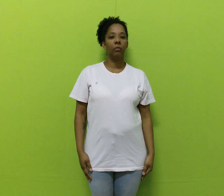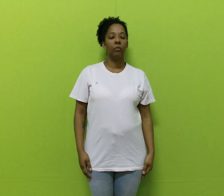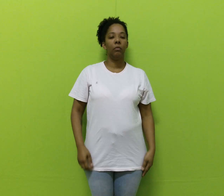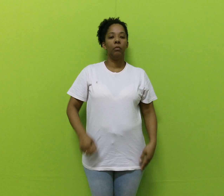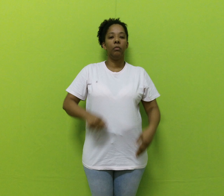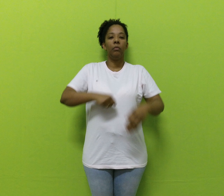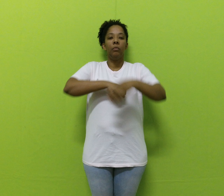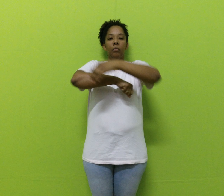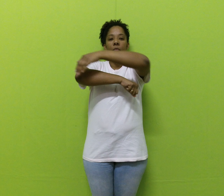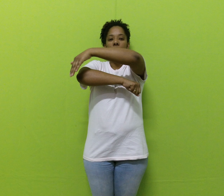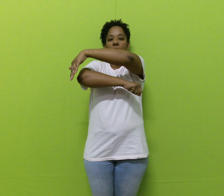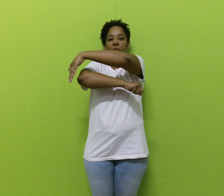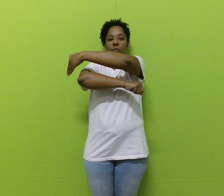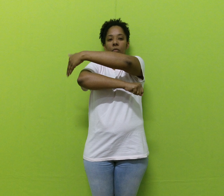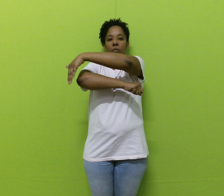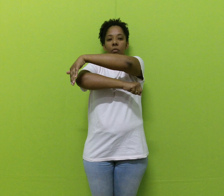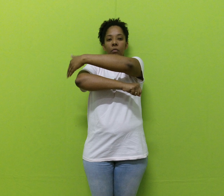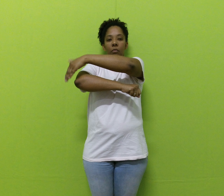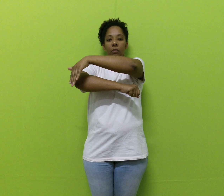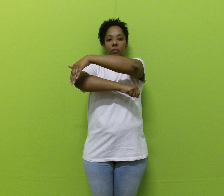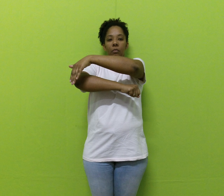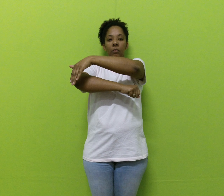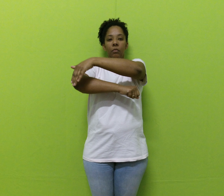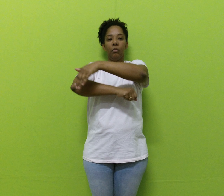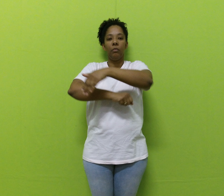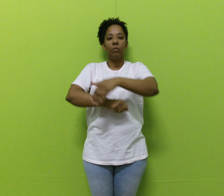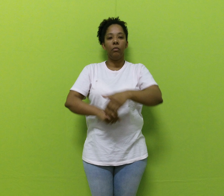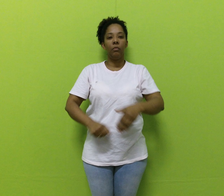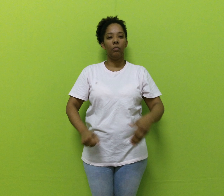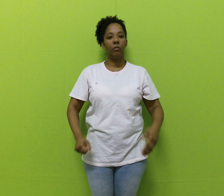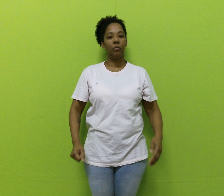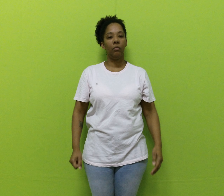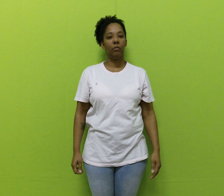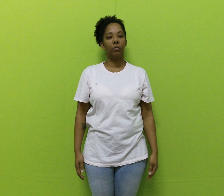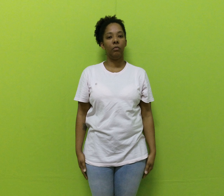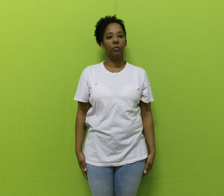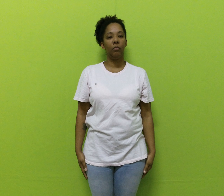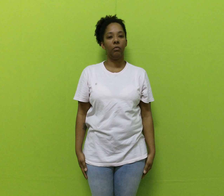esquina